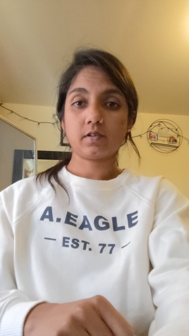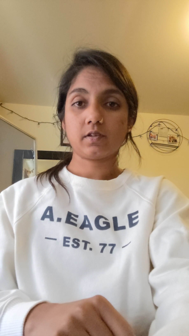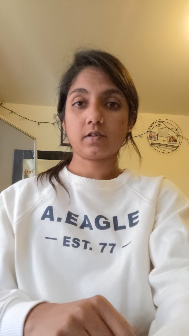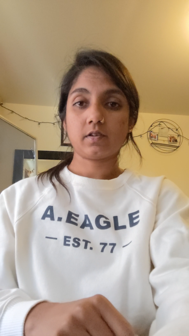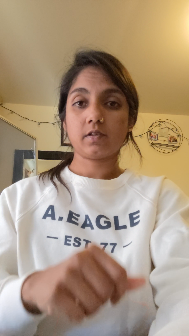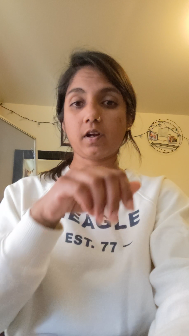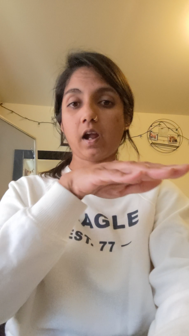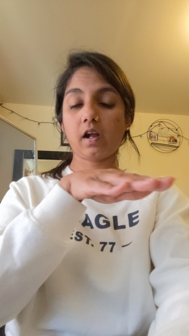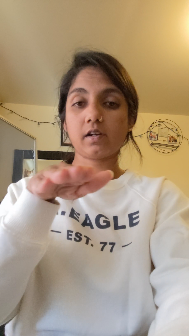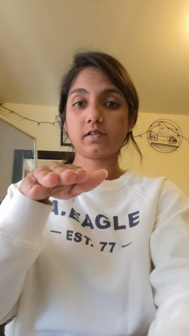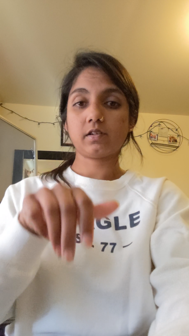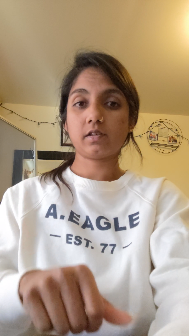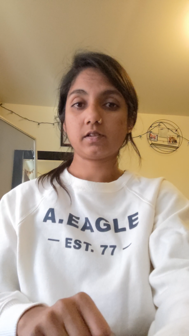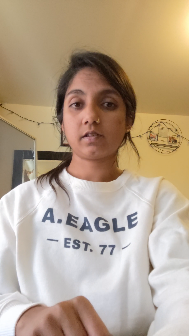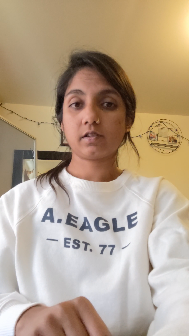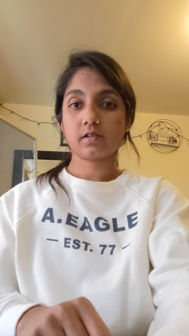nice